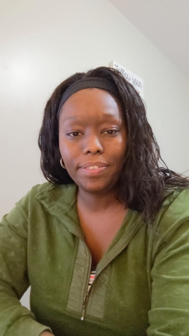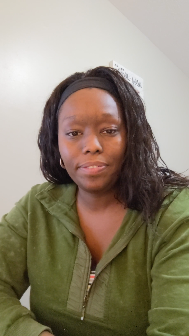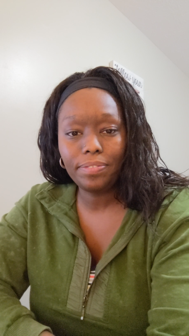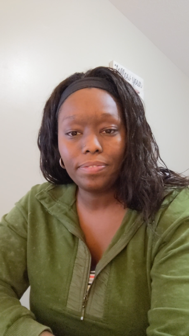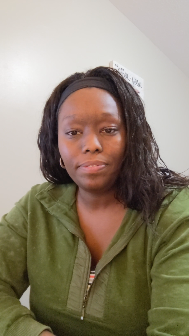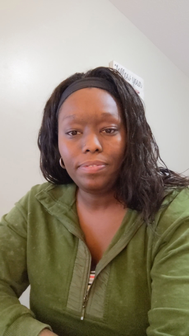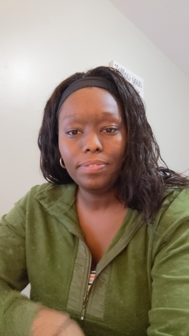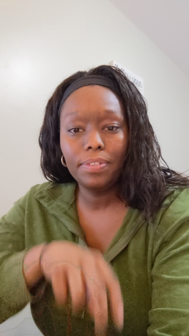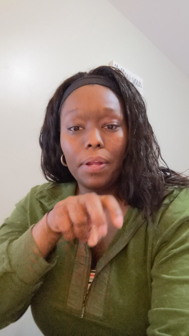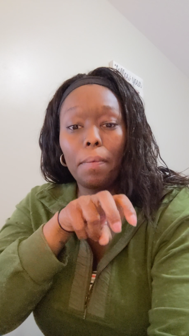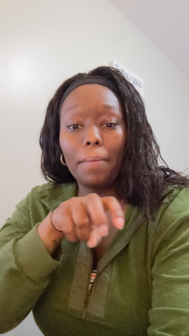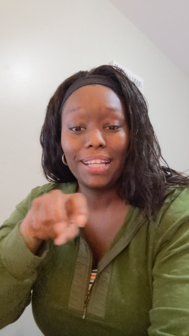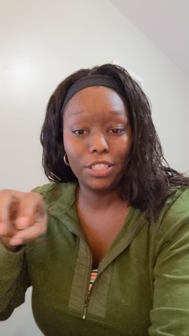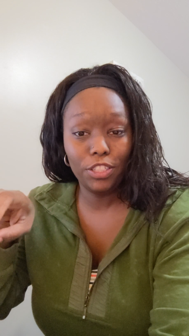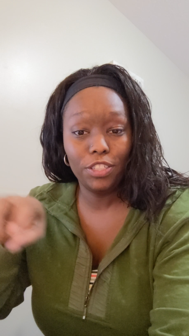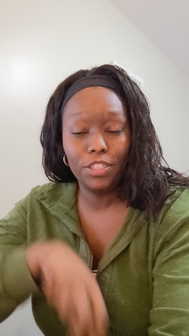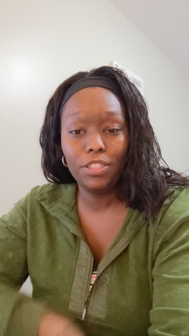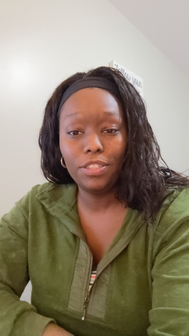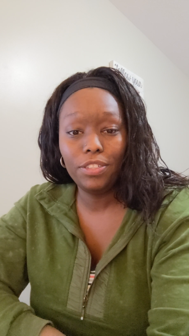bench